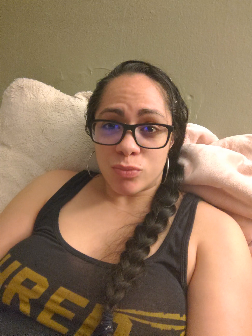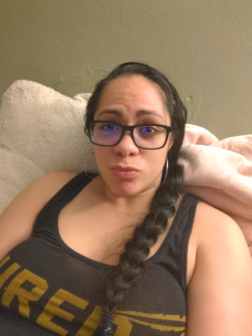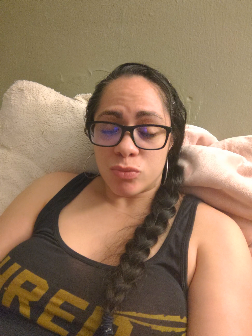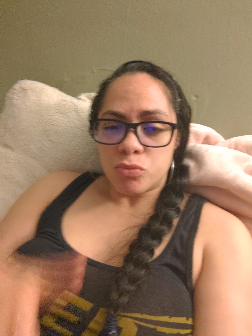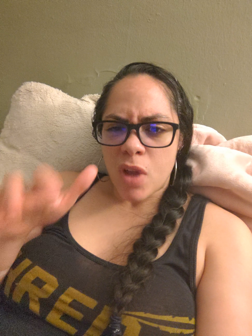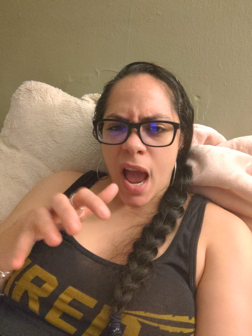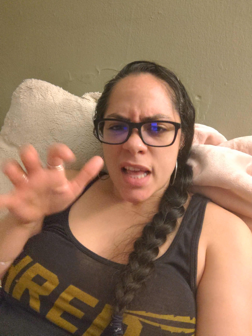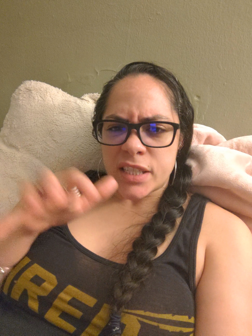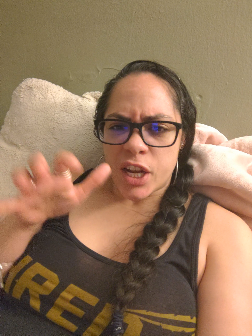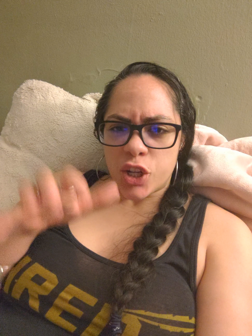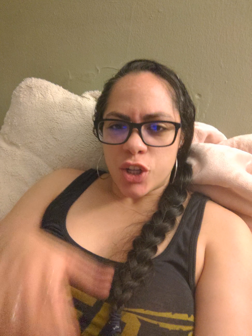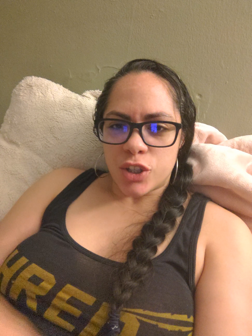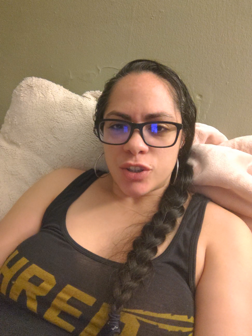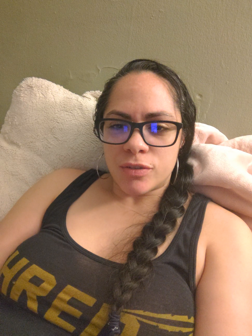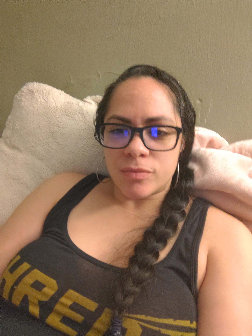alligator